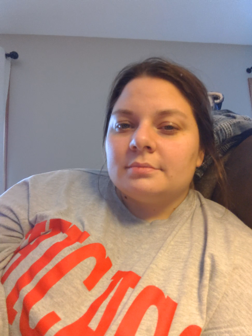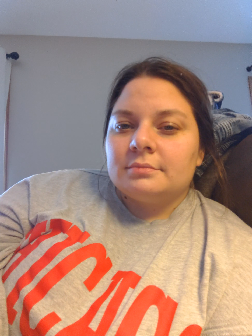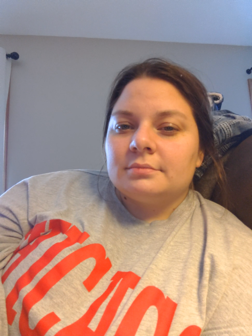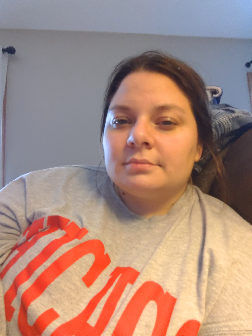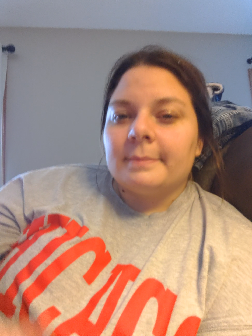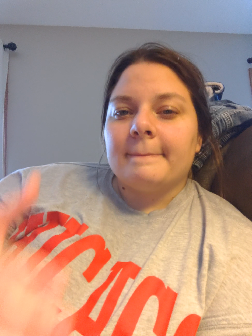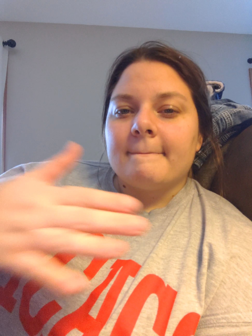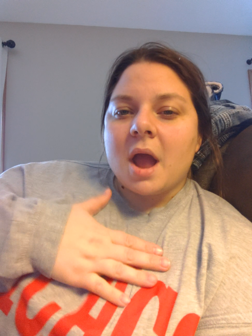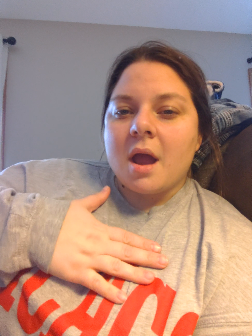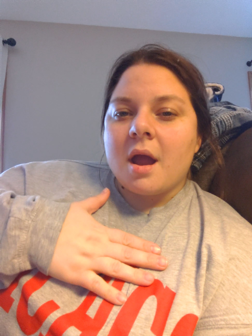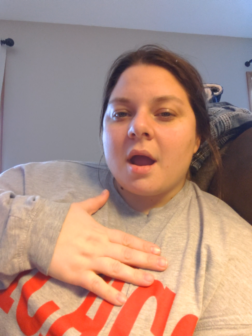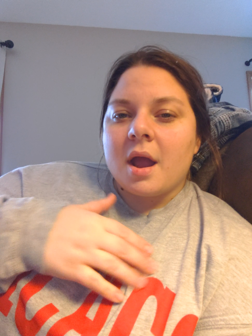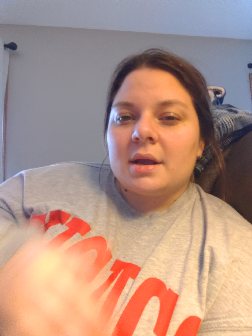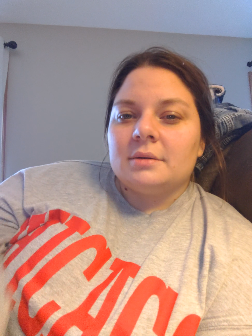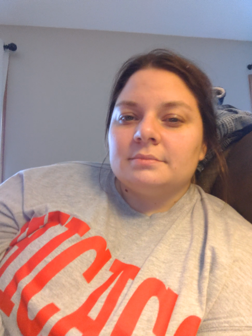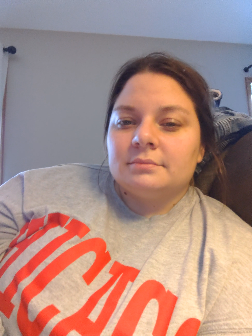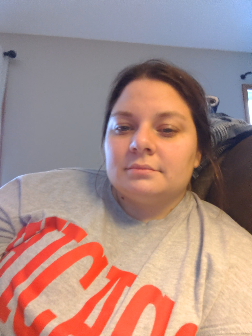my